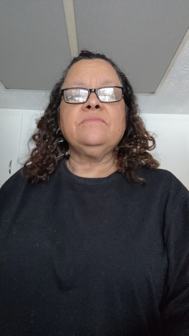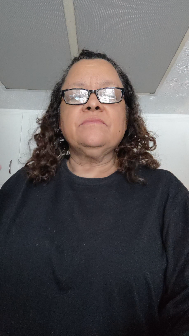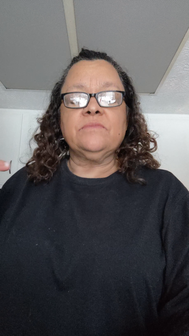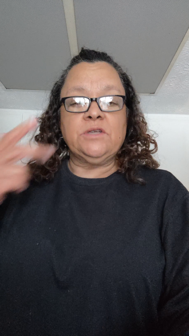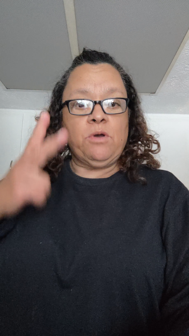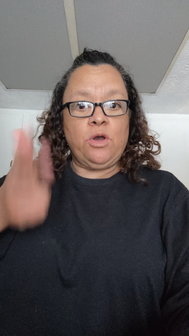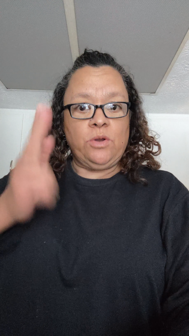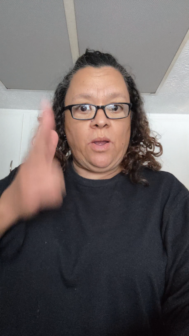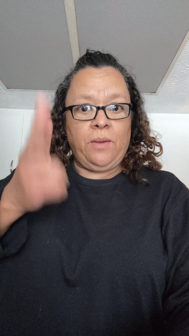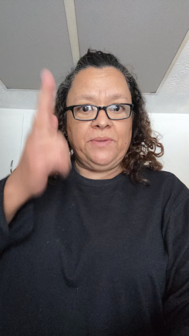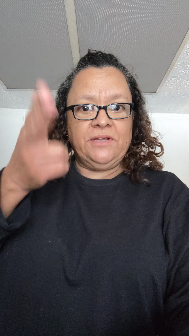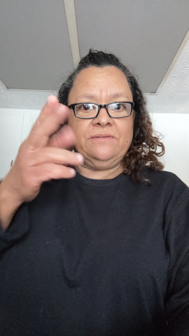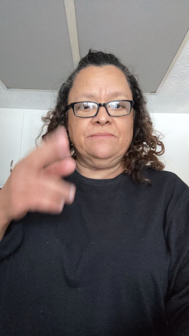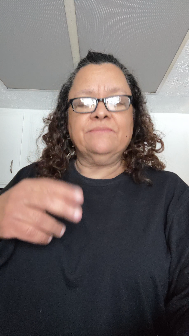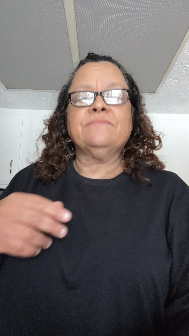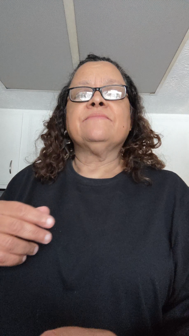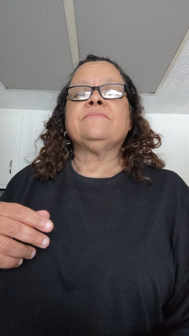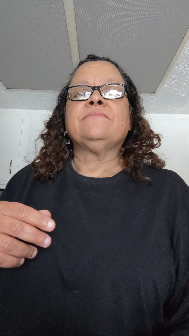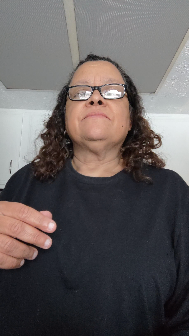hurry